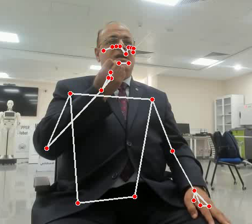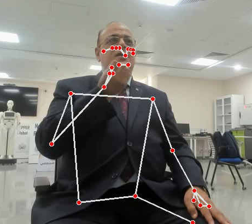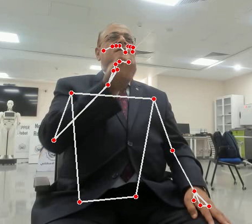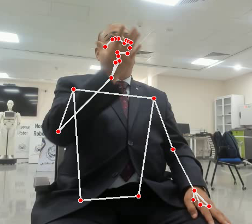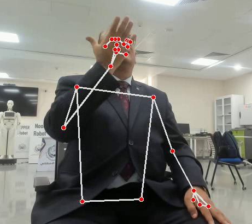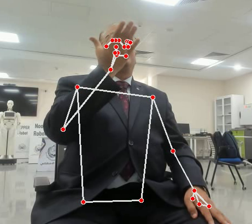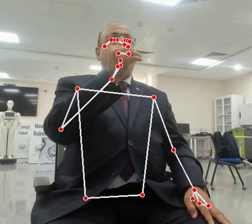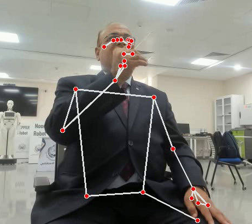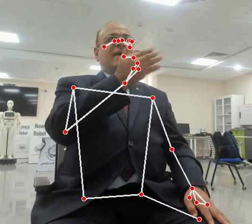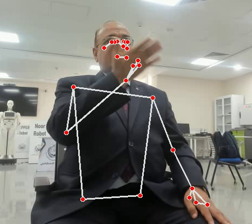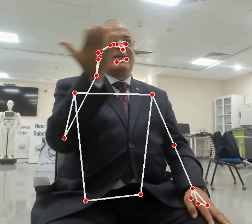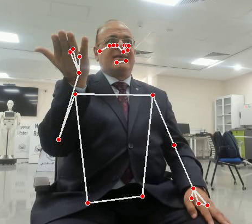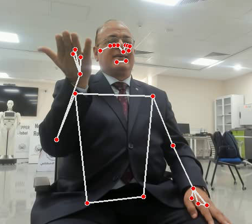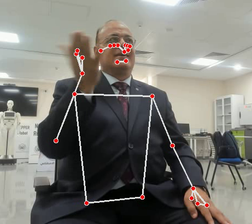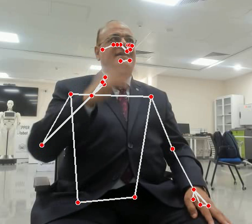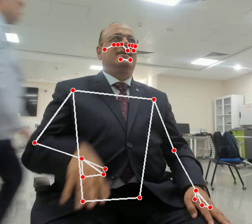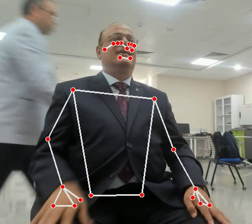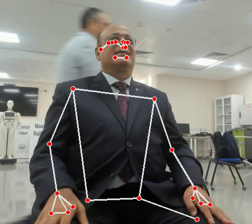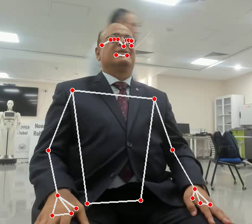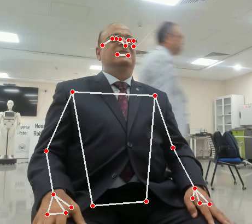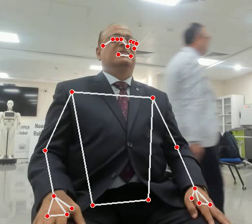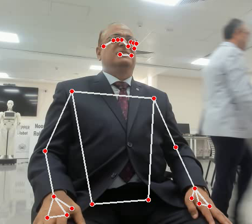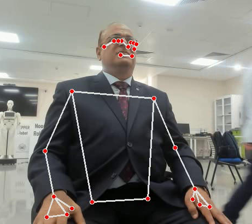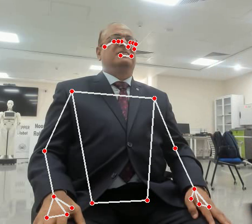sabhl elkheer